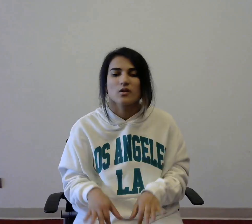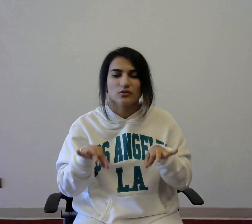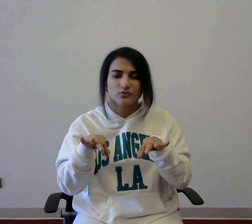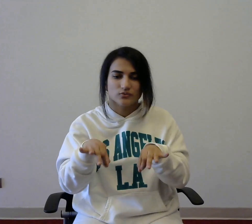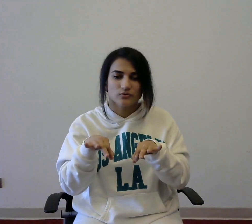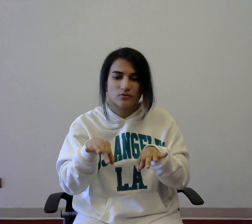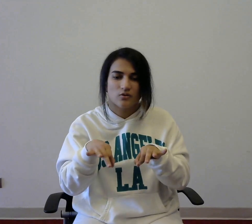avtomobil